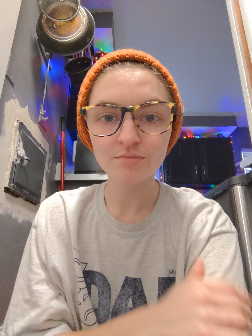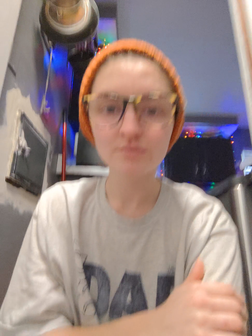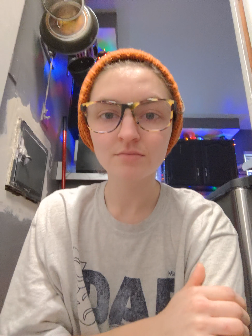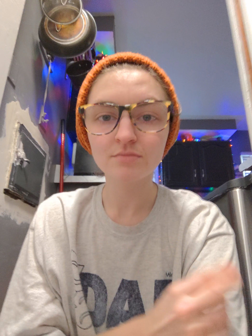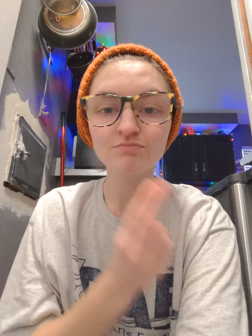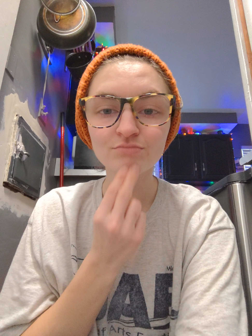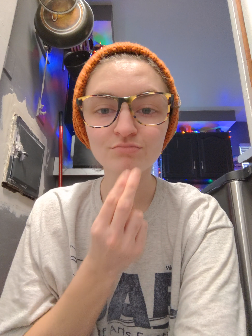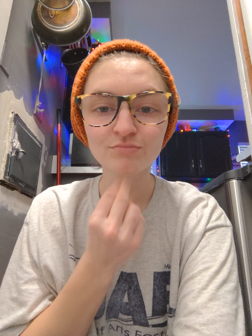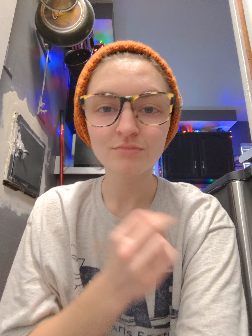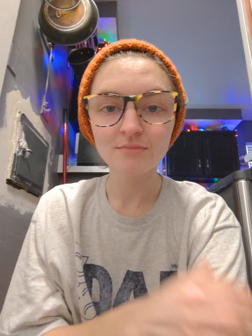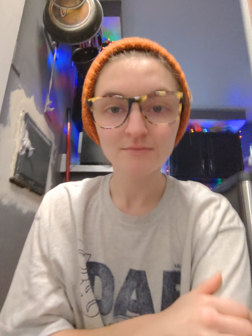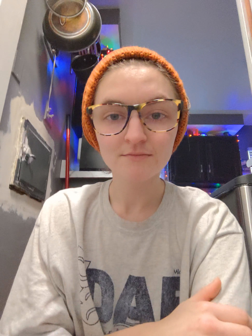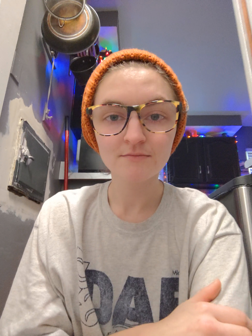cute